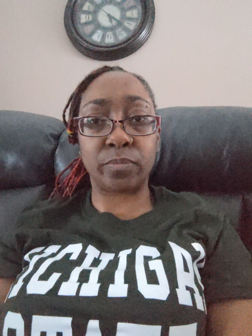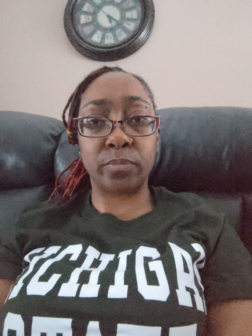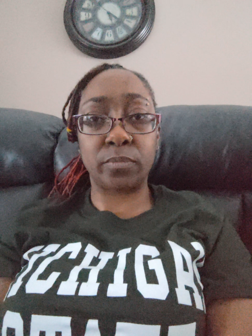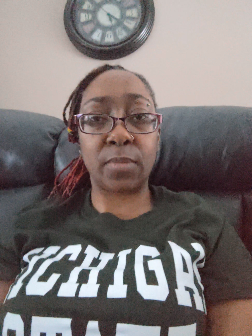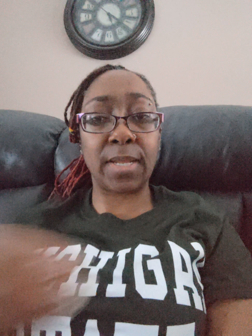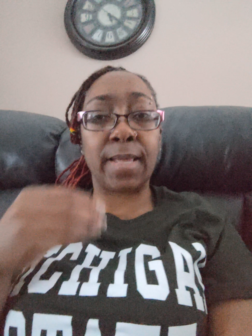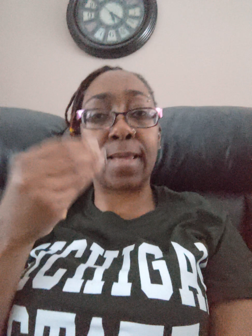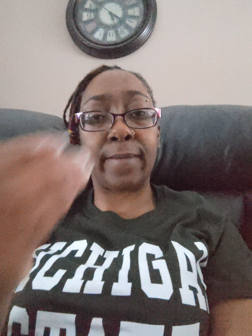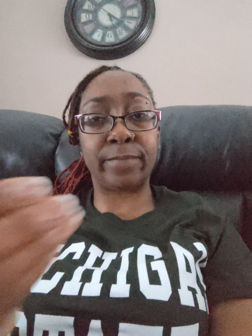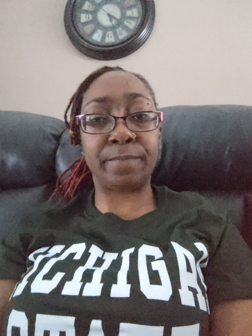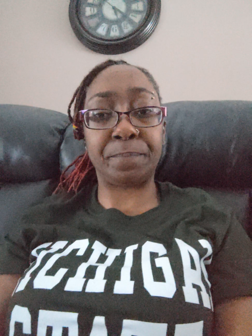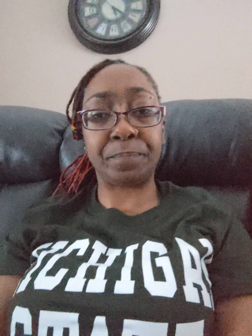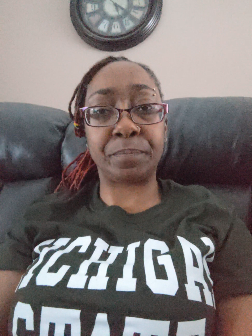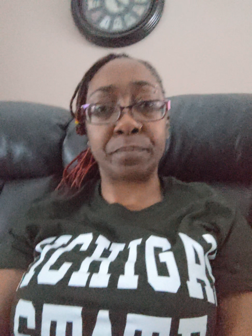give